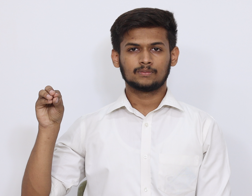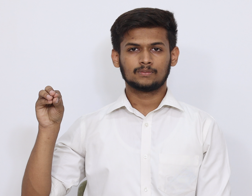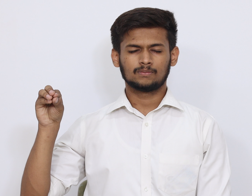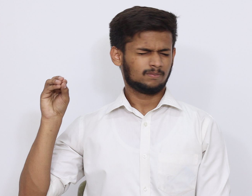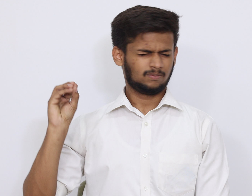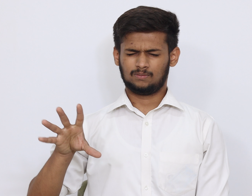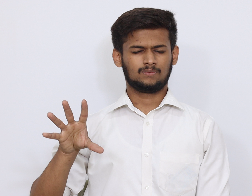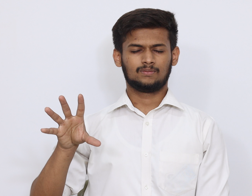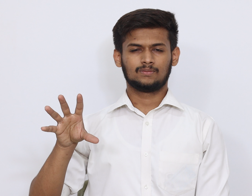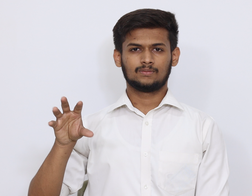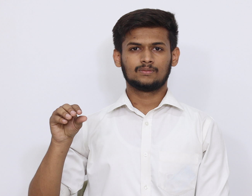bad